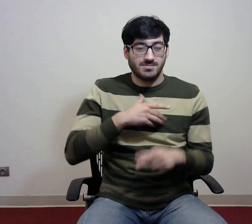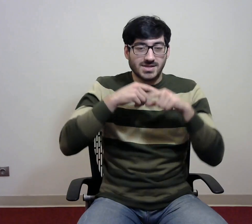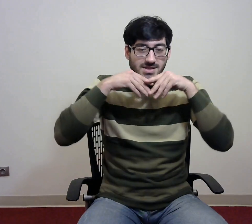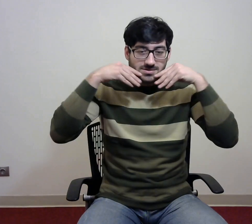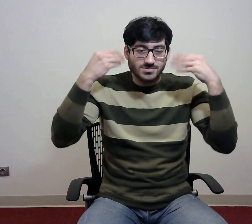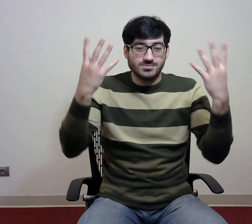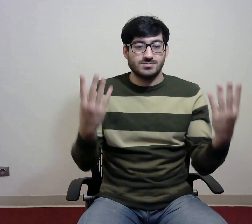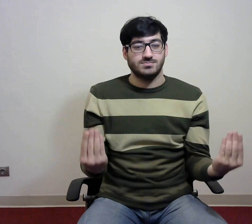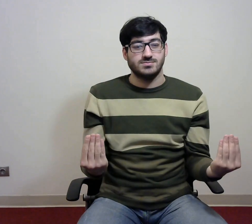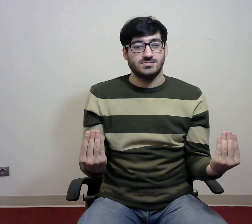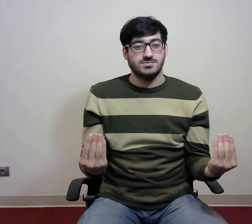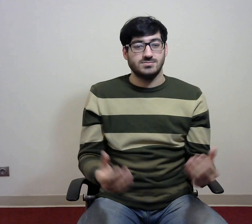ad günü